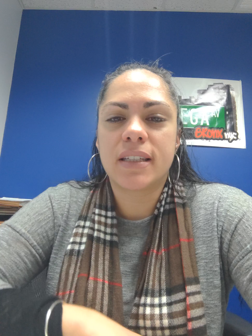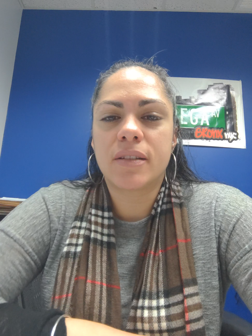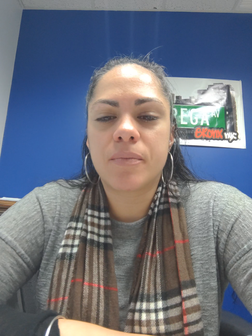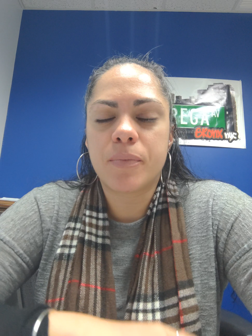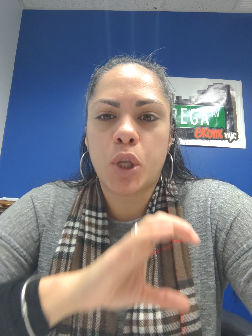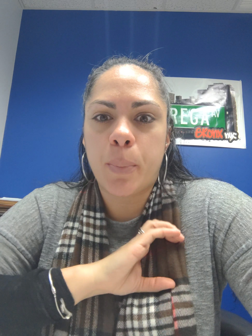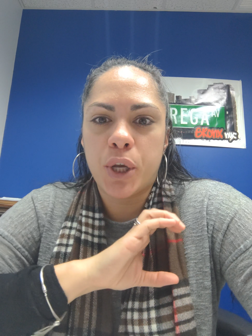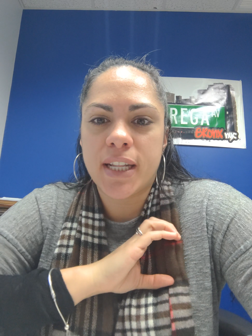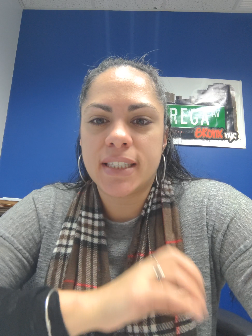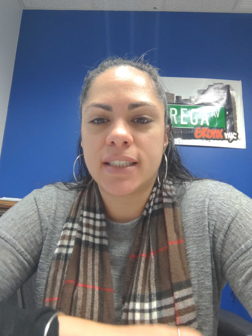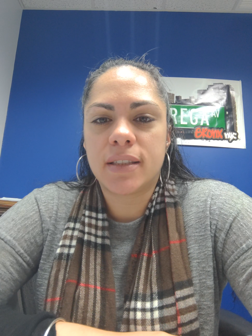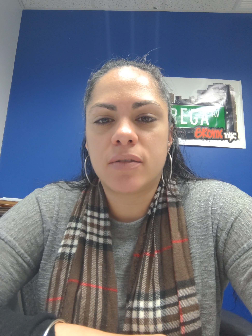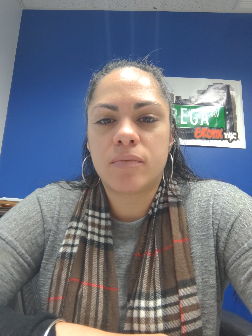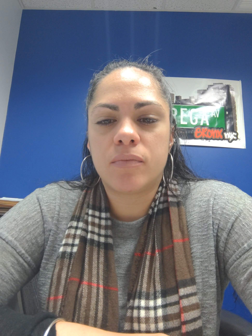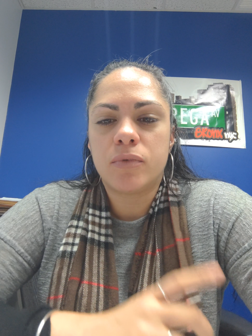police